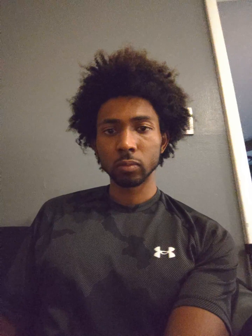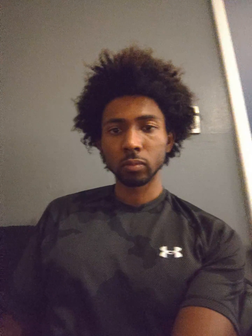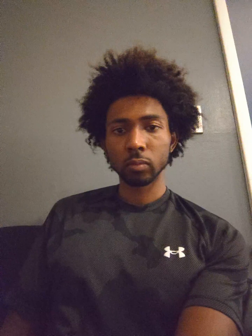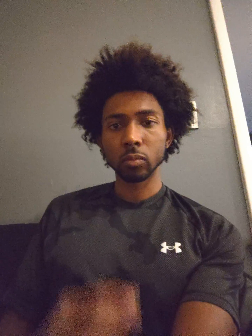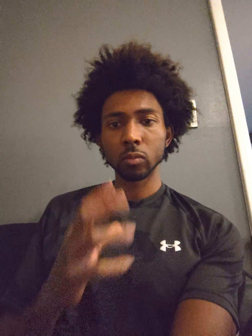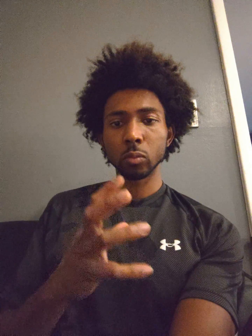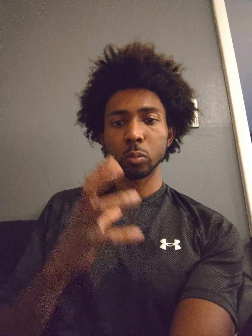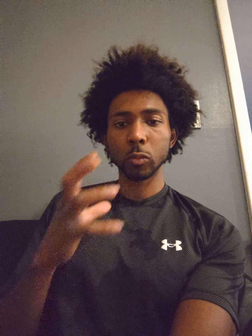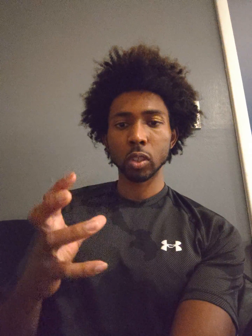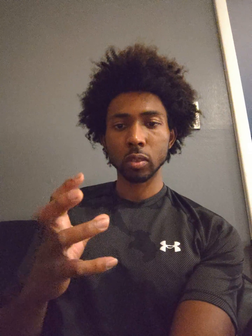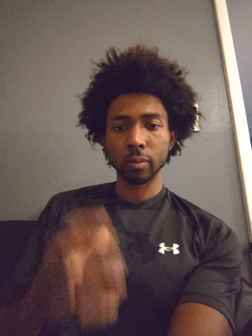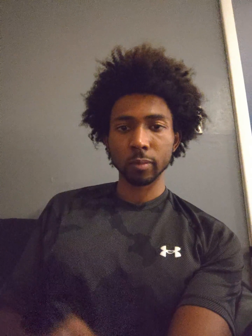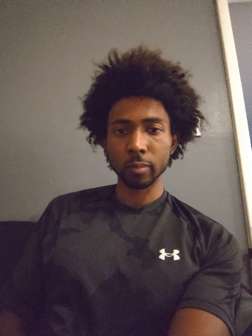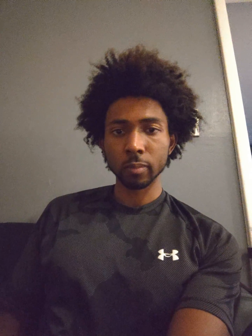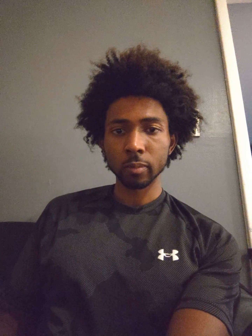much